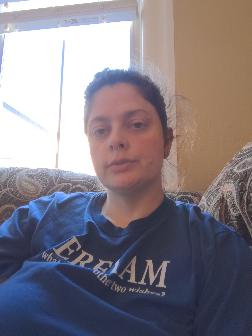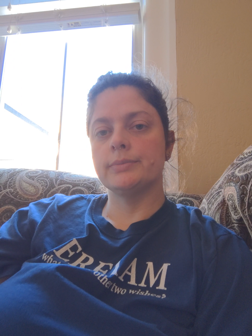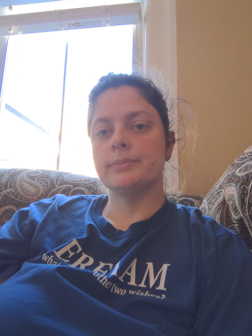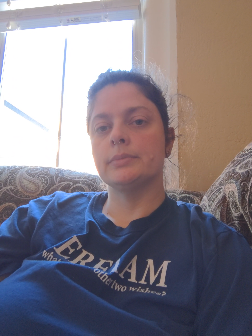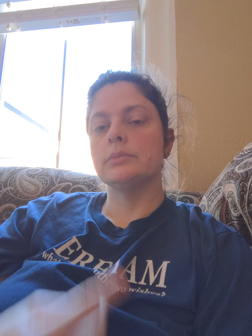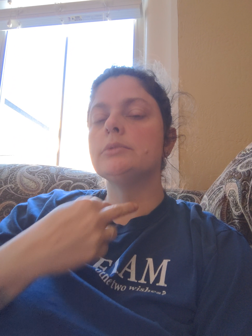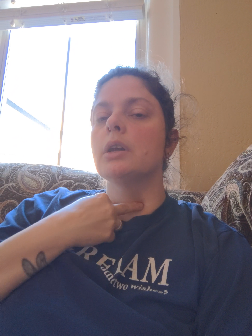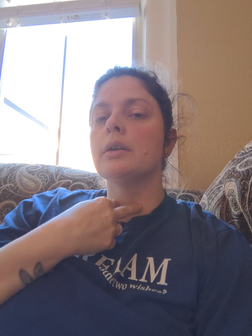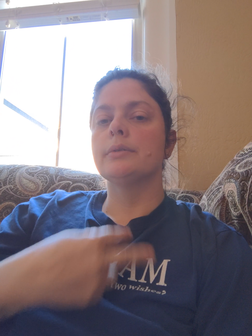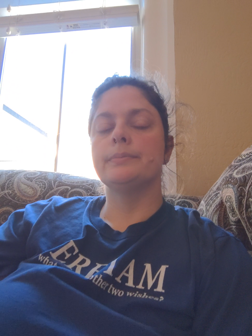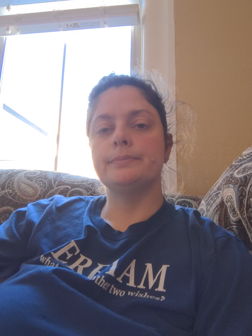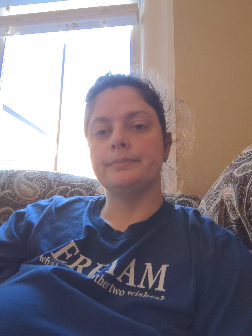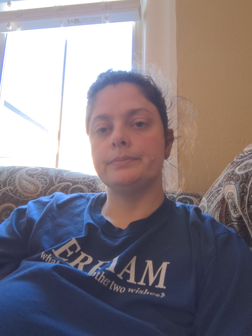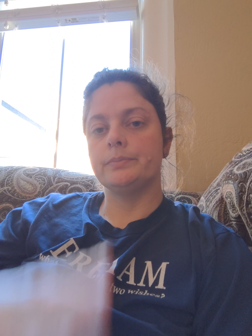stuck